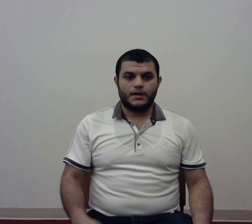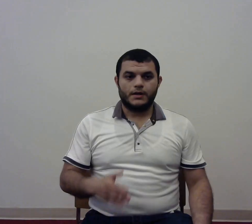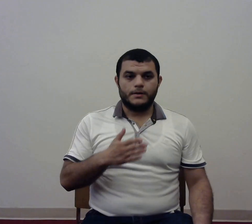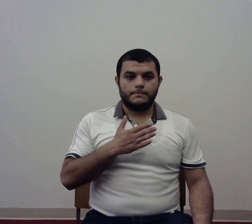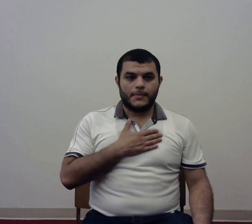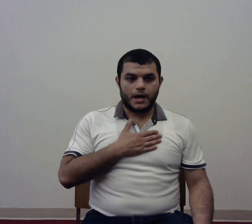mən